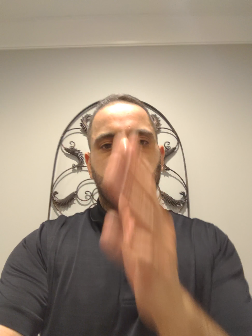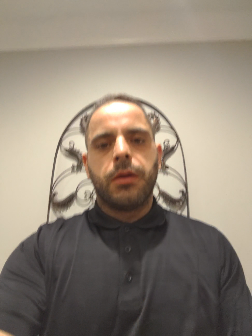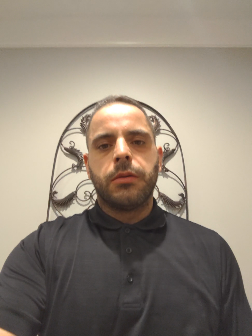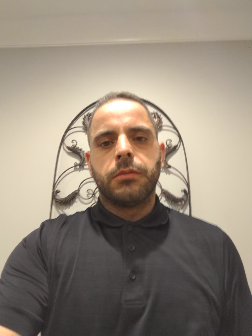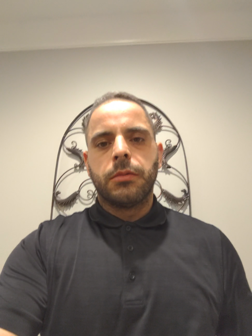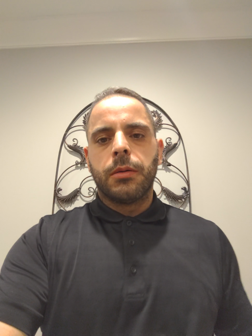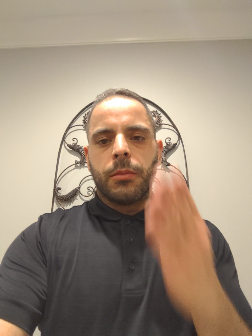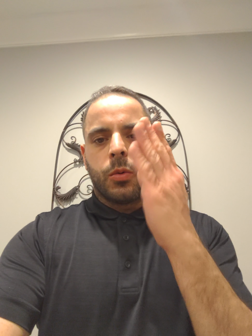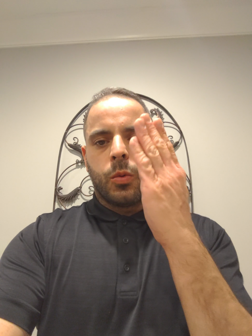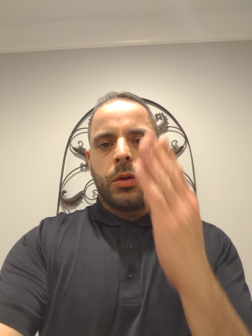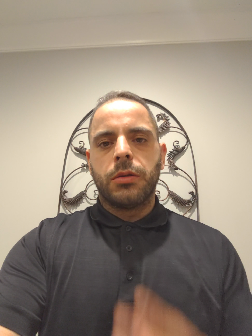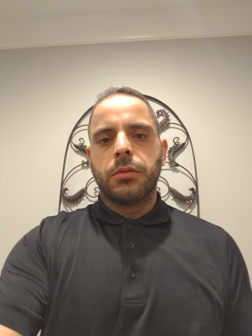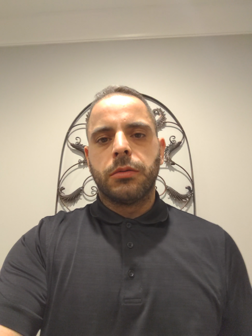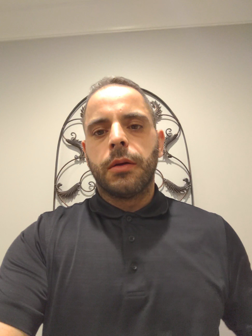blue